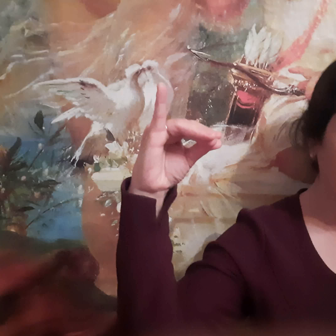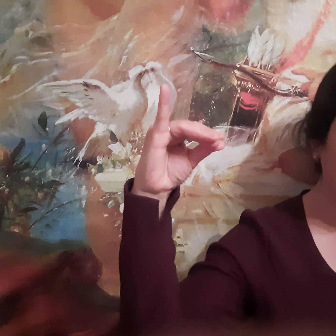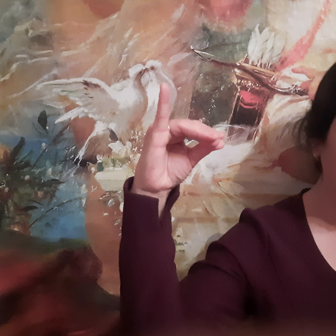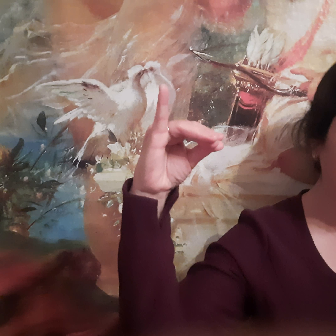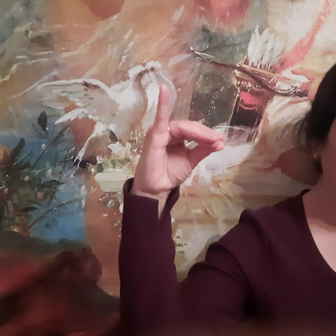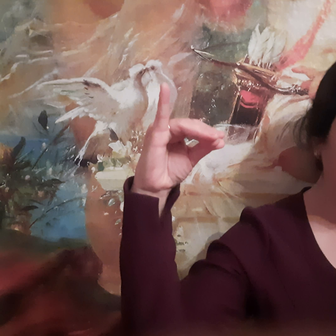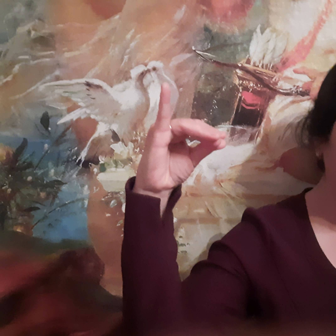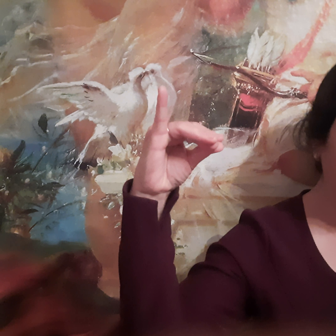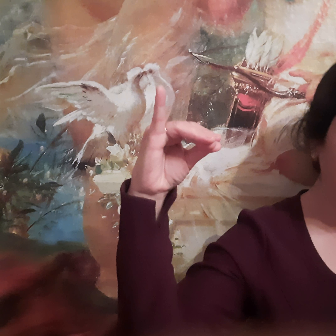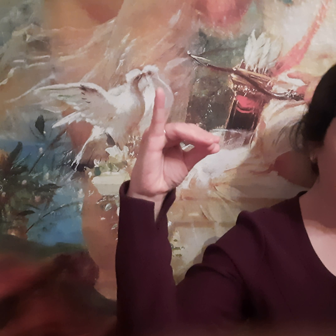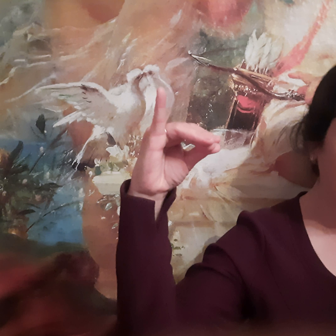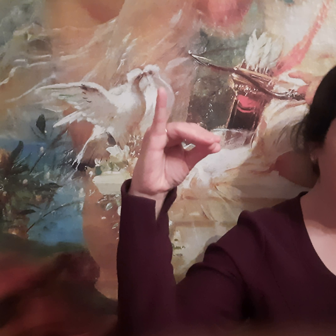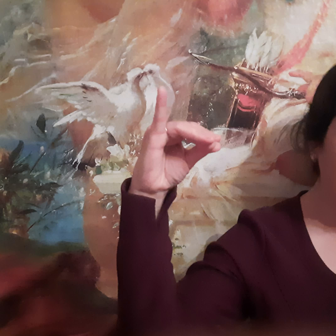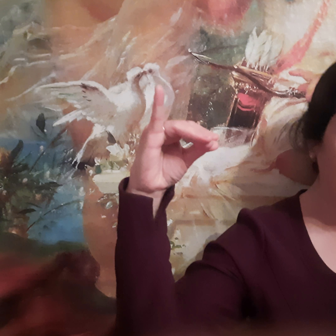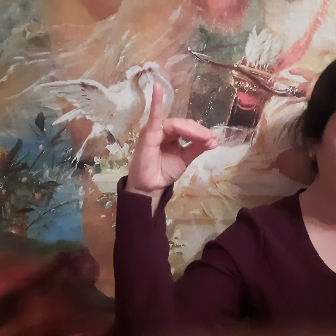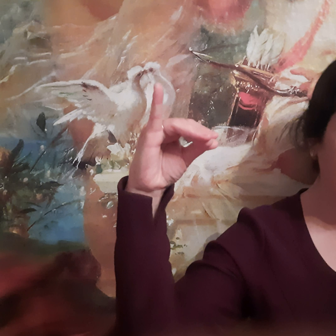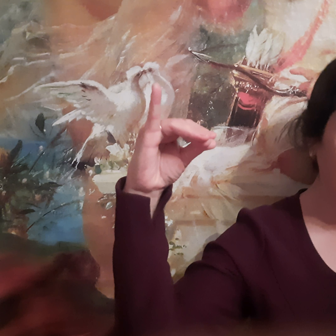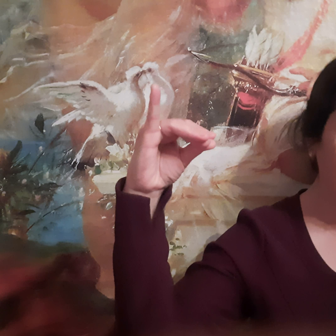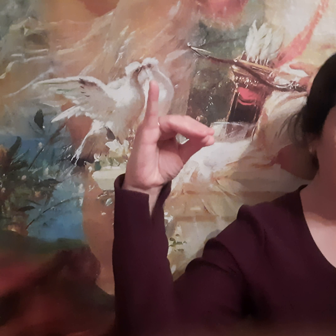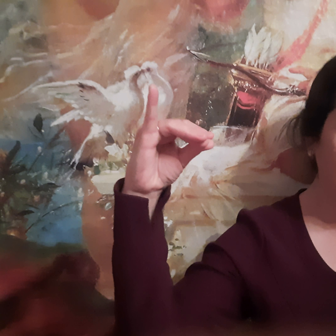Ю